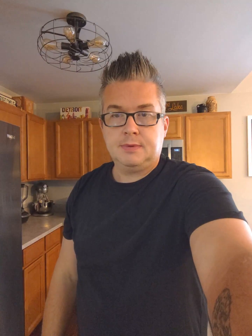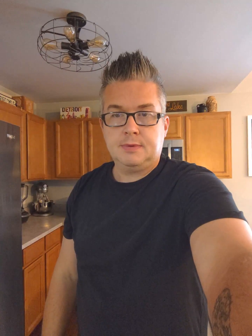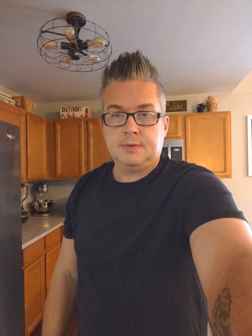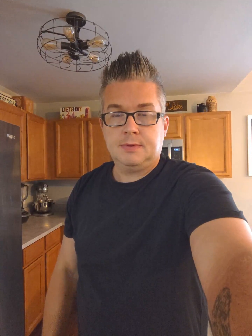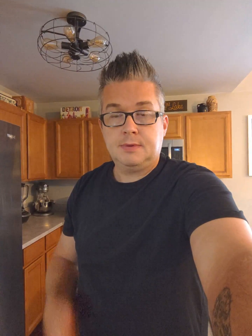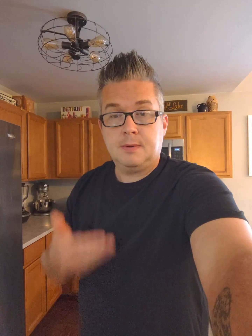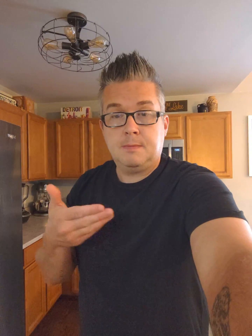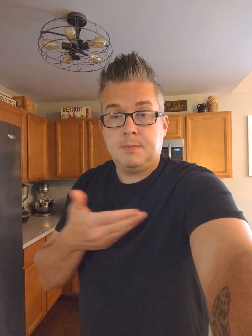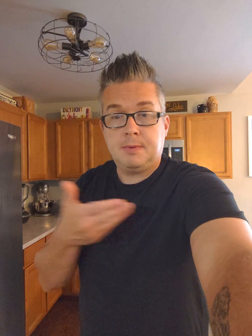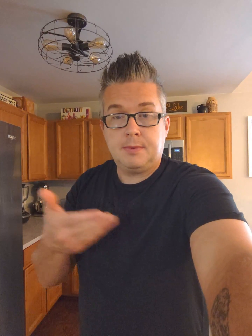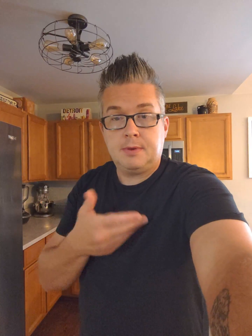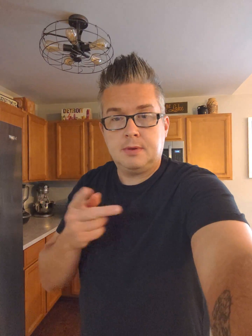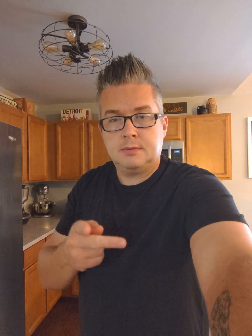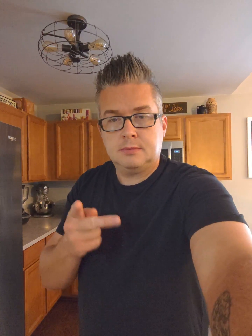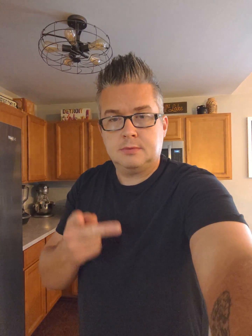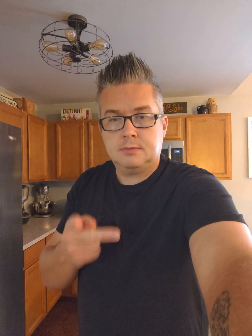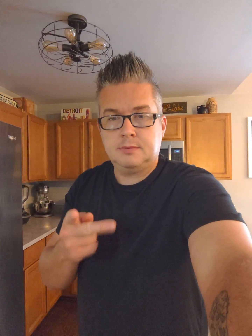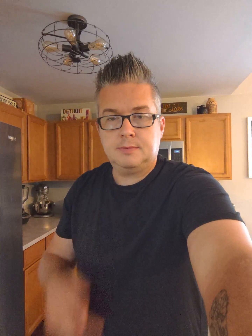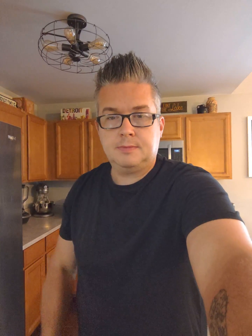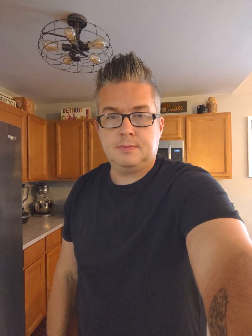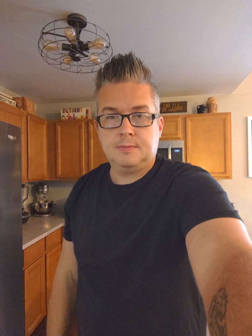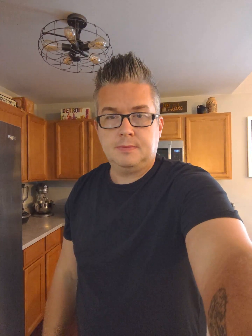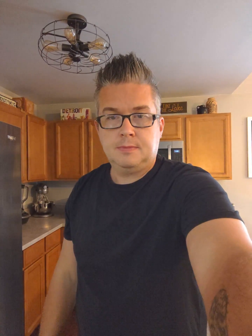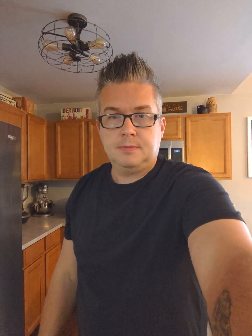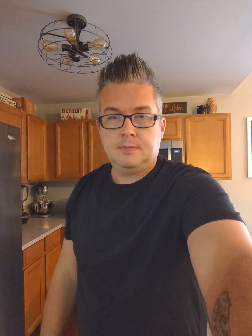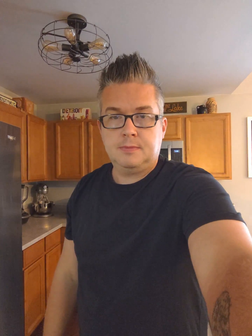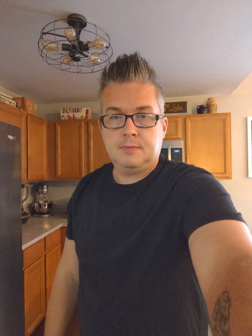babysitter